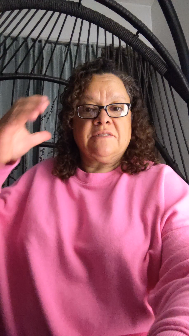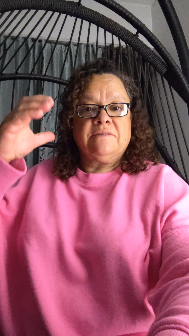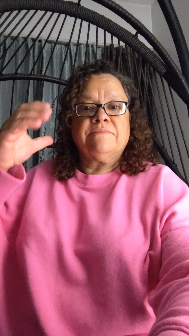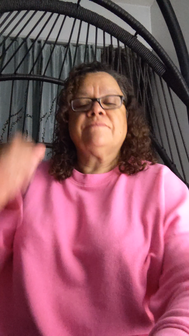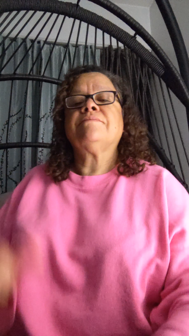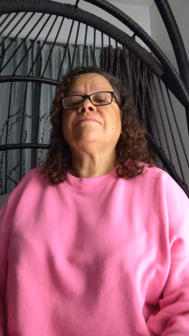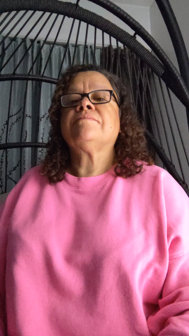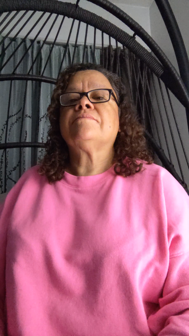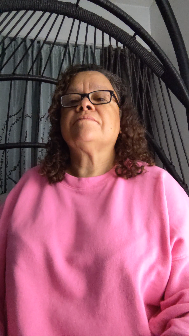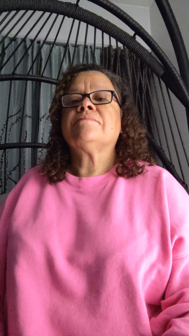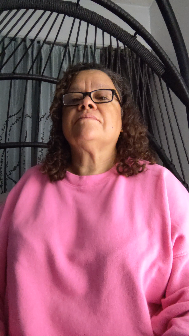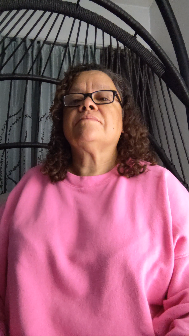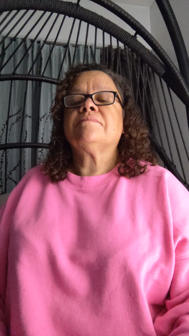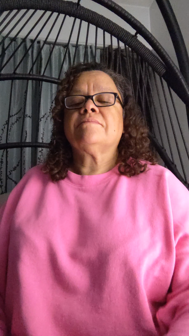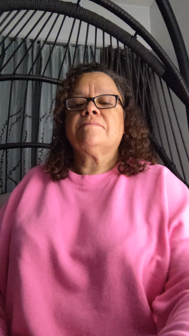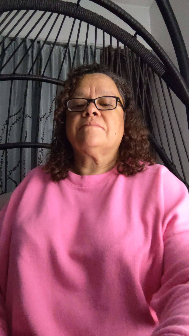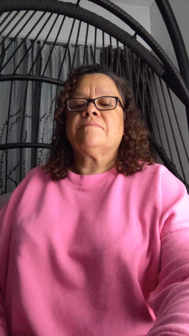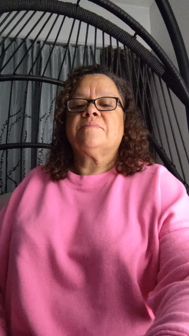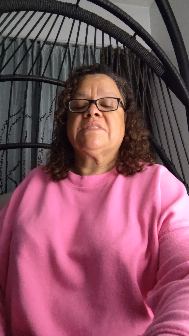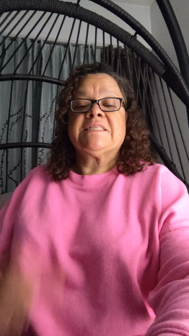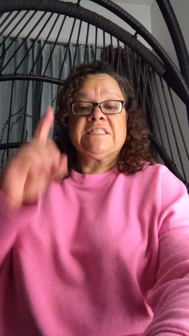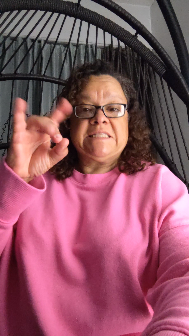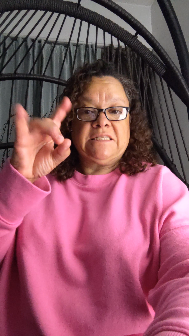did